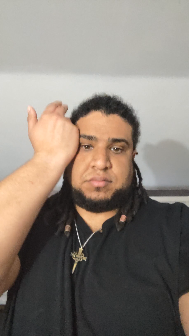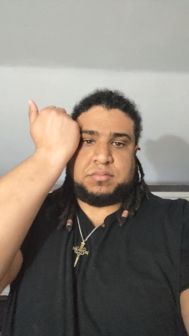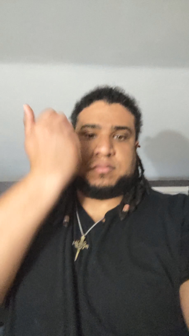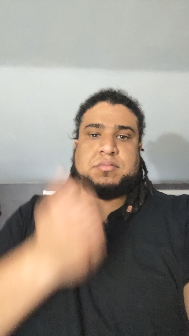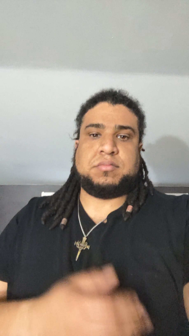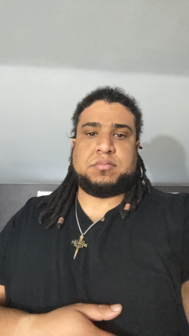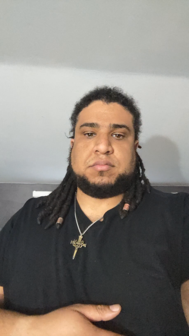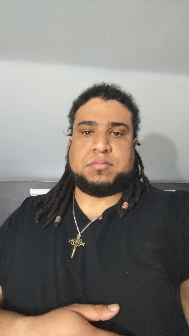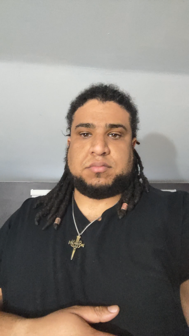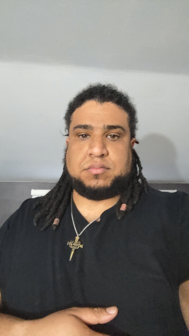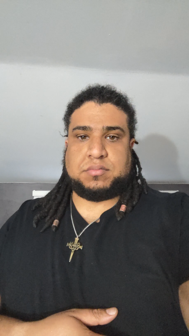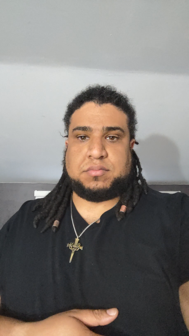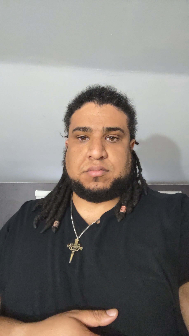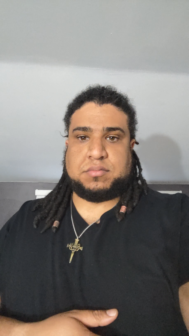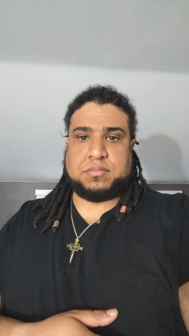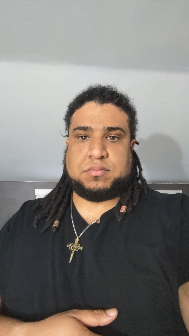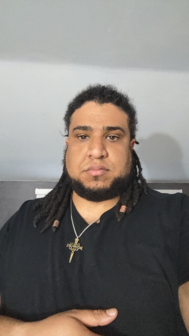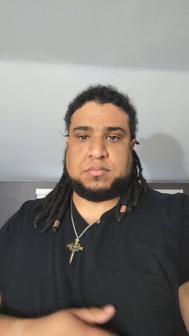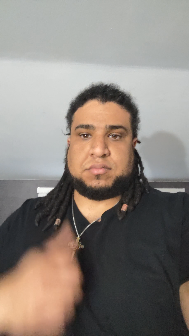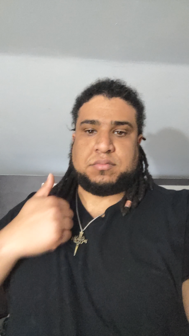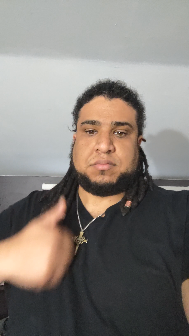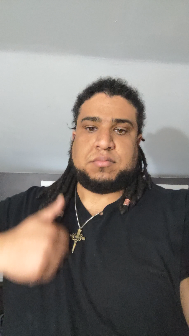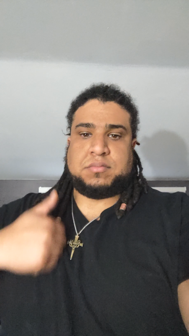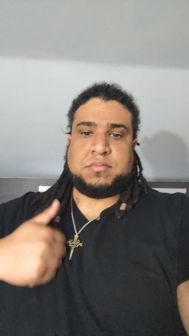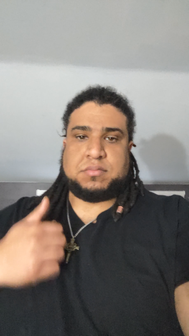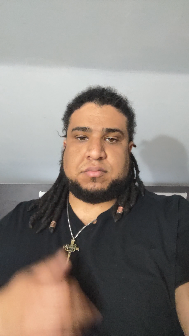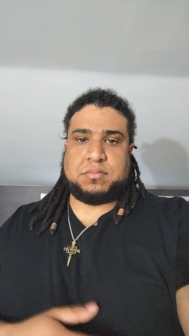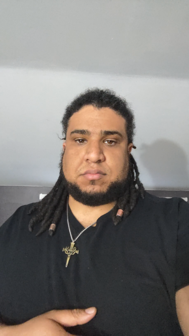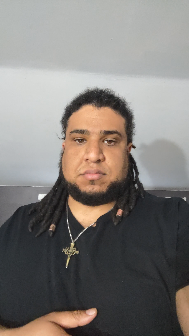bathtub